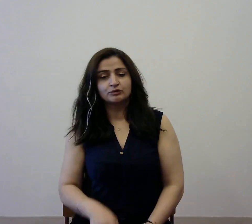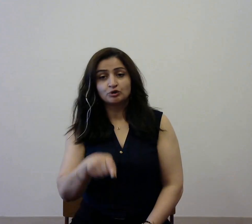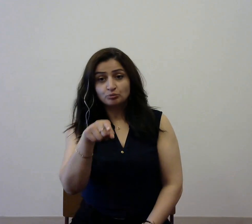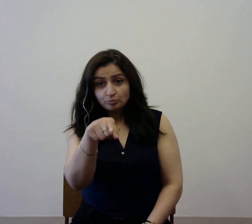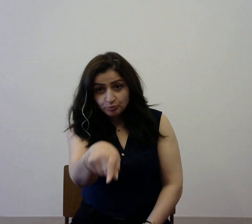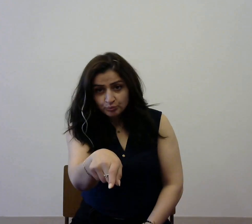bu